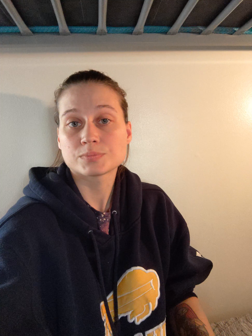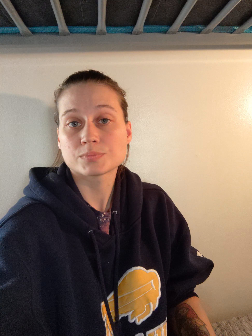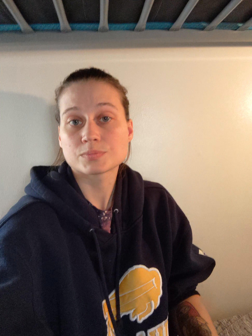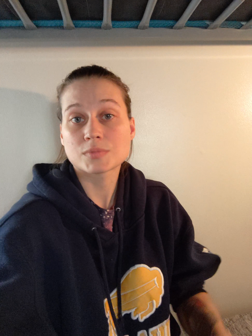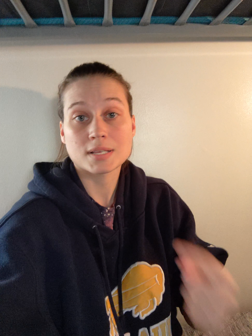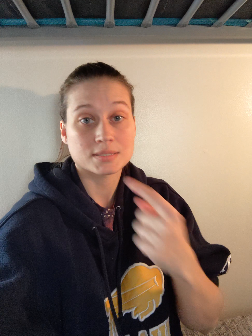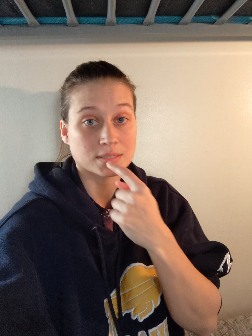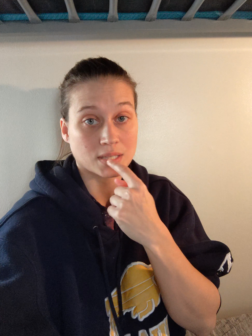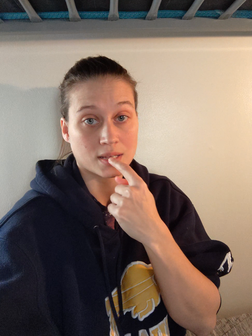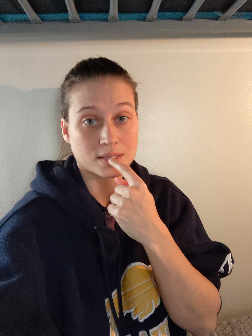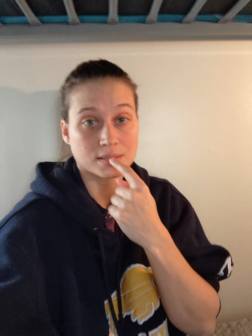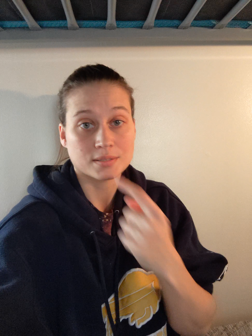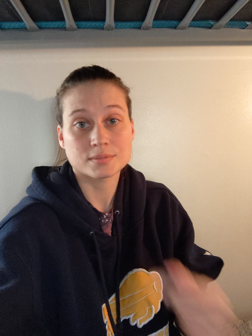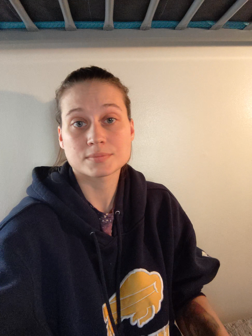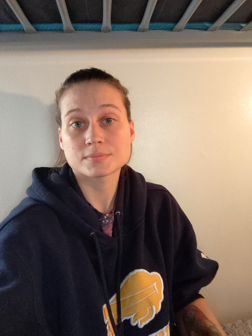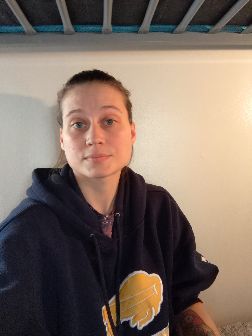tongue